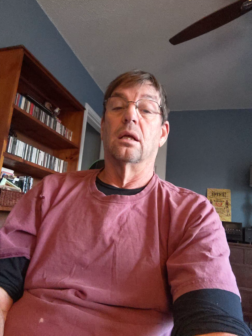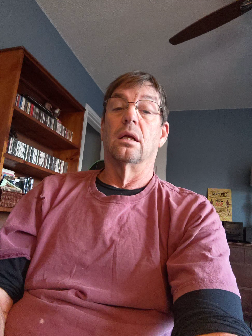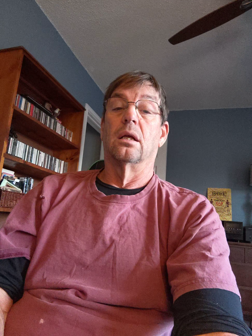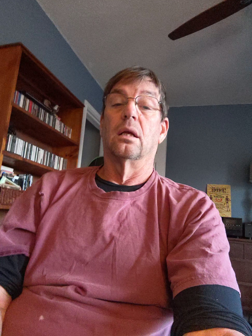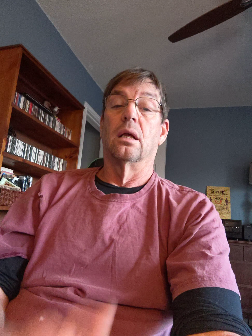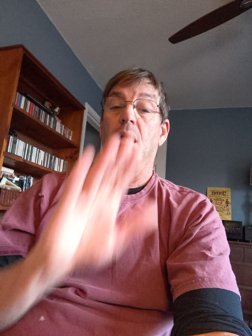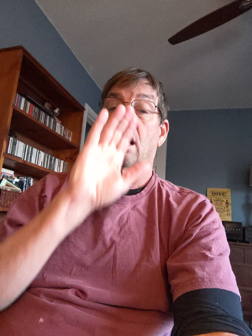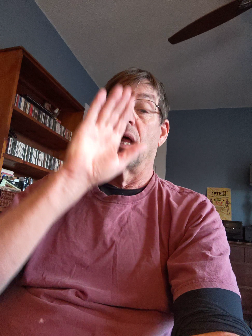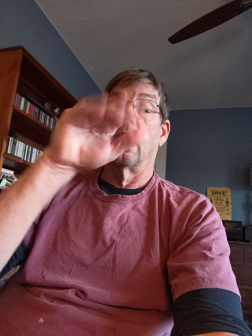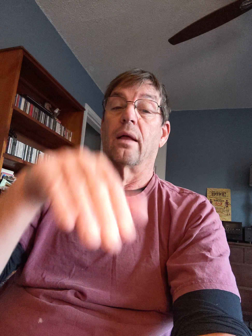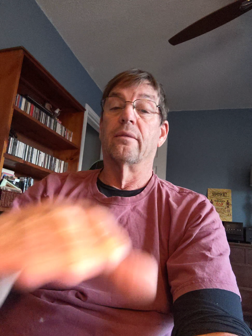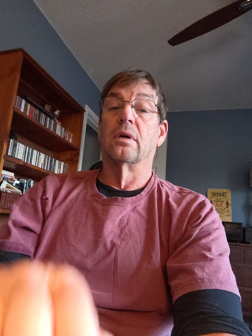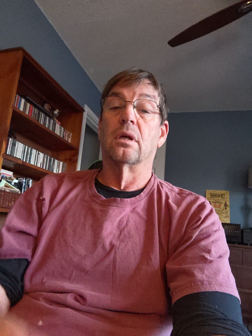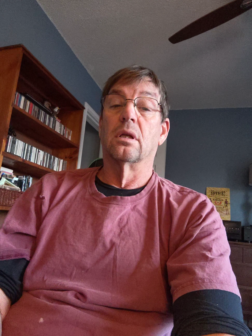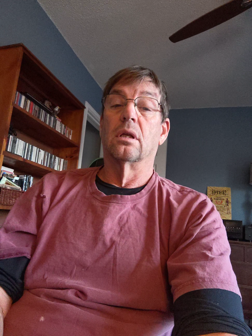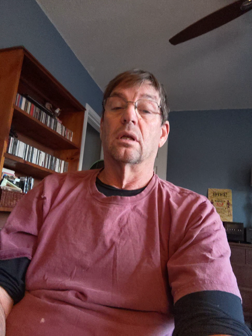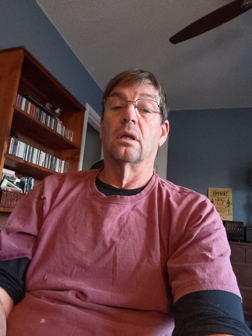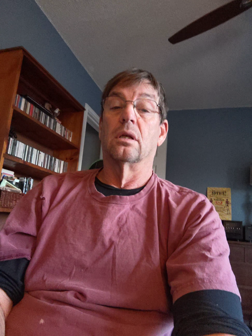elephant